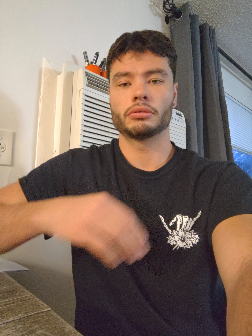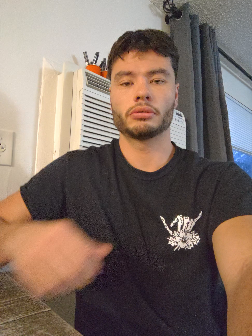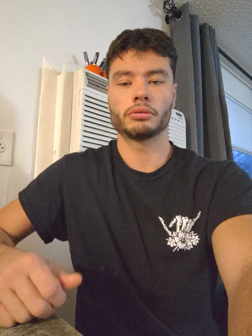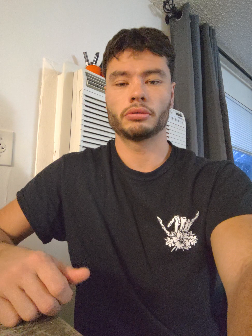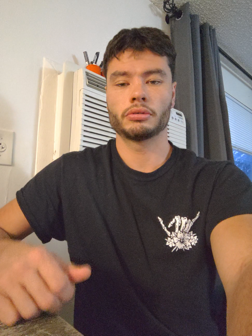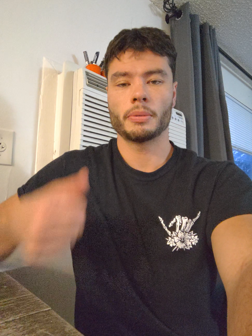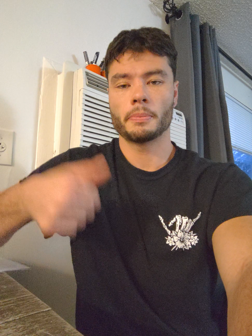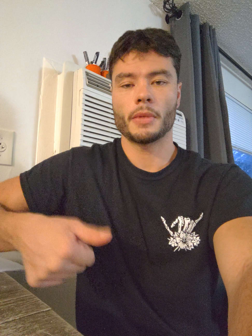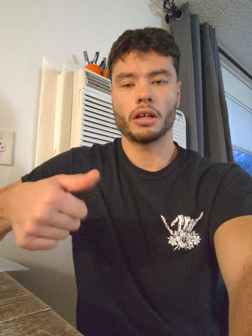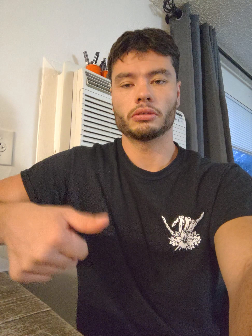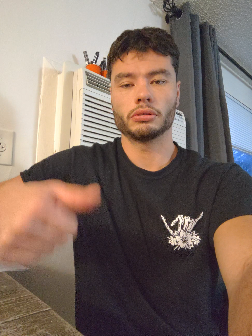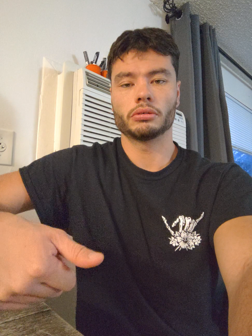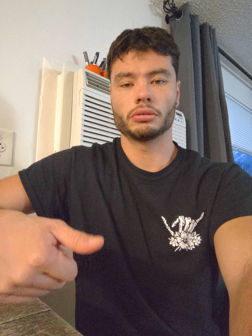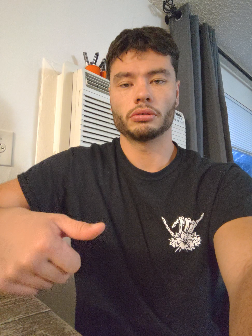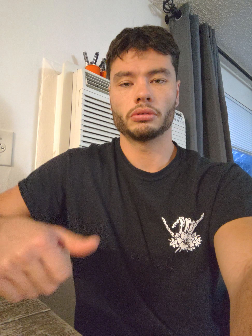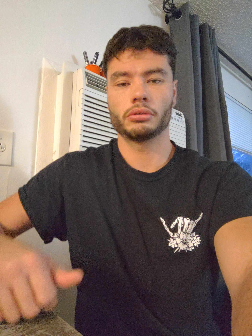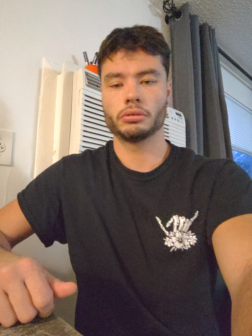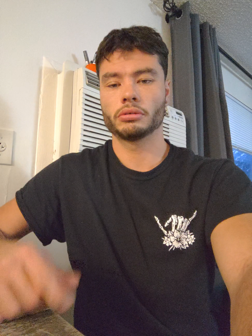puzzle